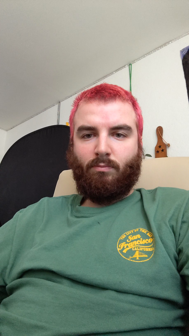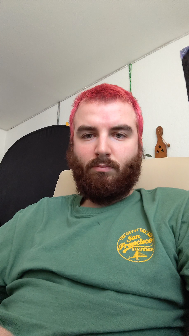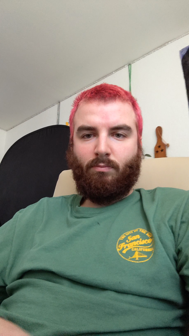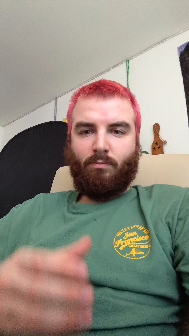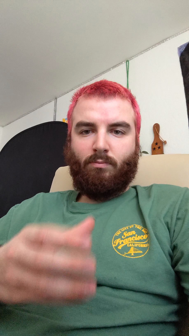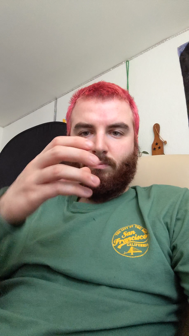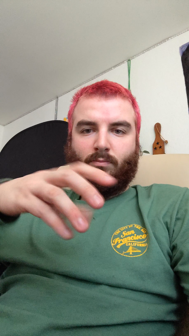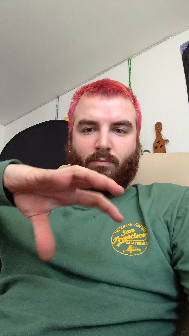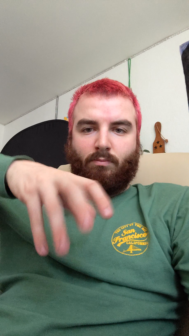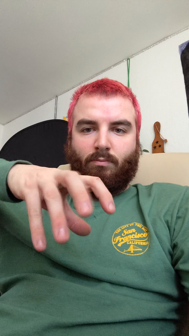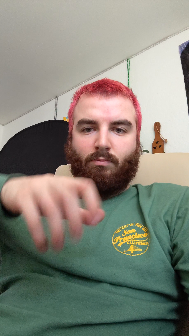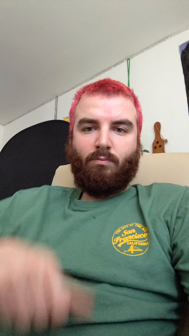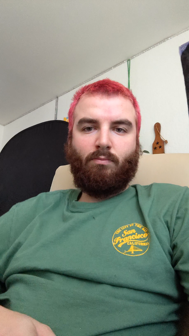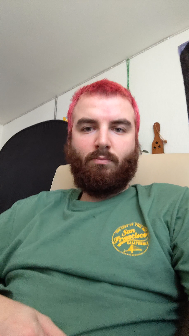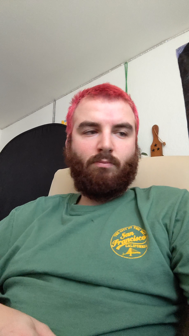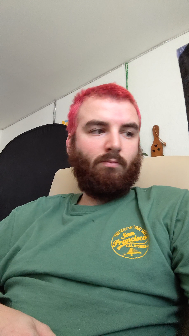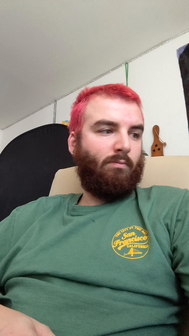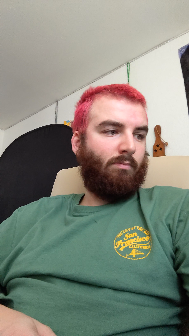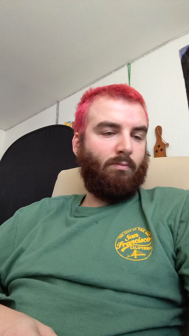jar